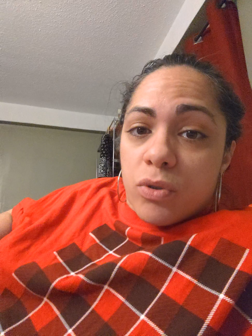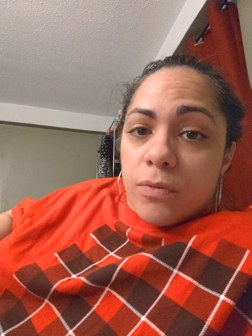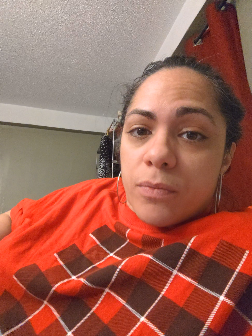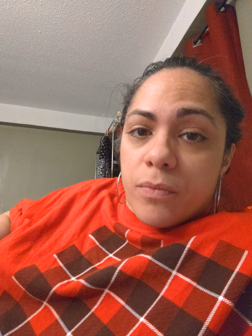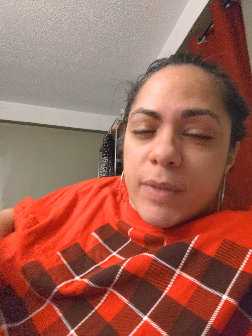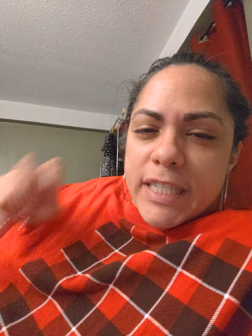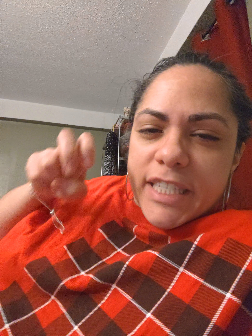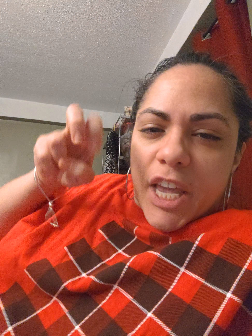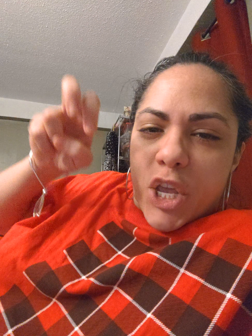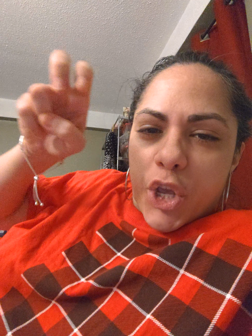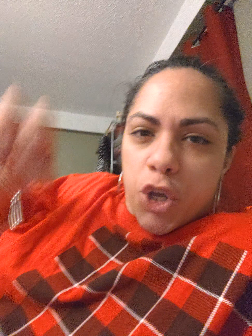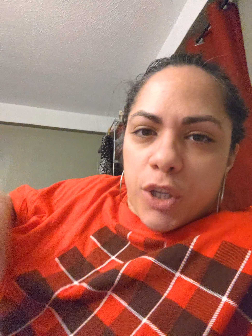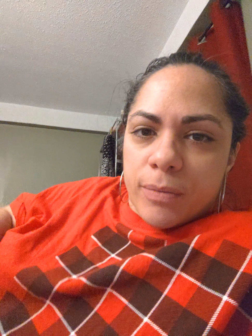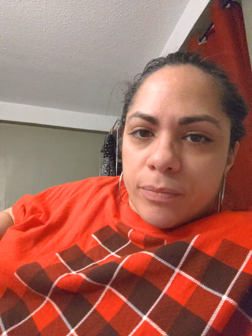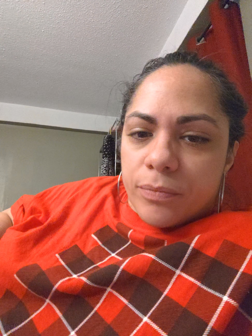stairs